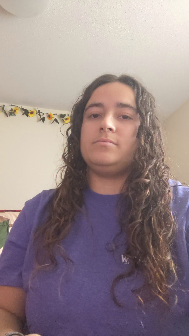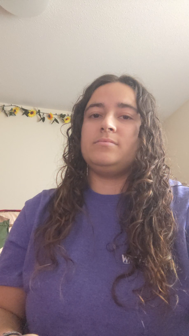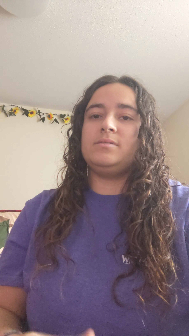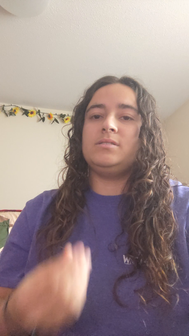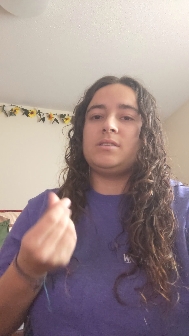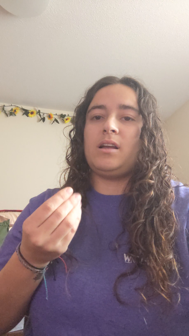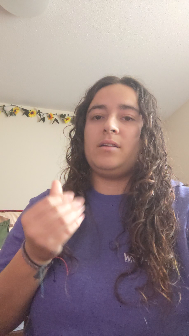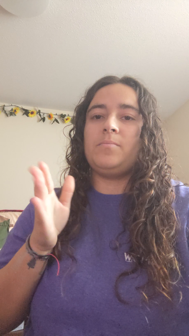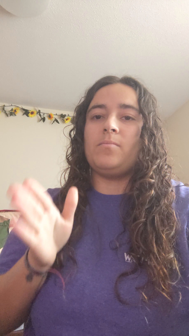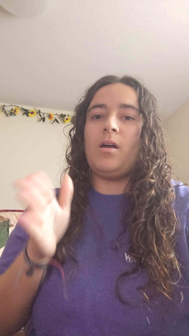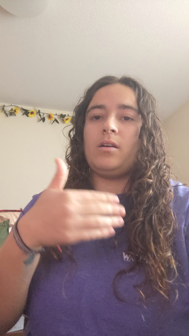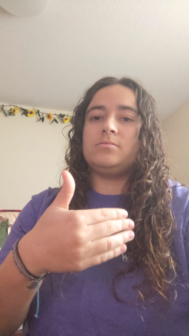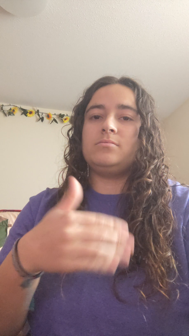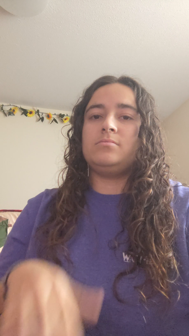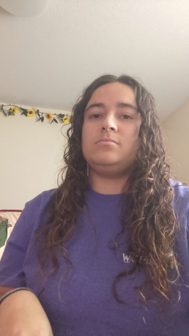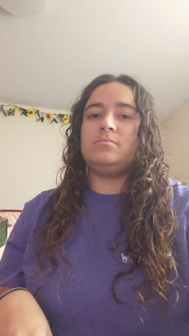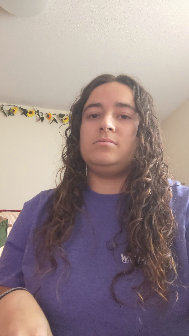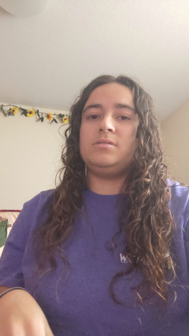sandbox